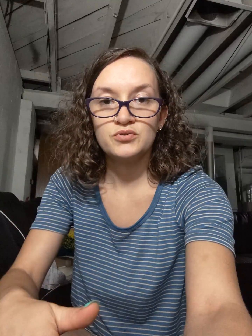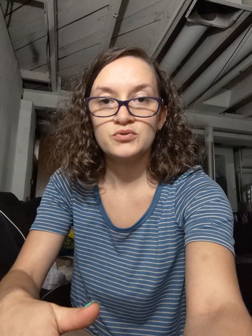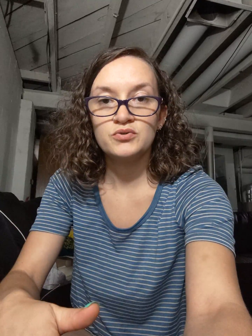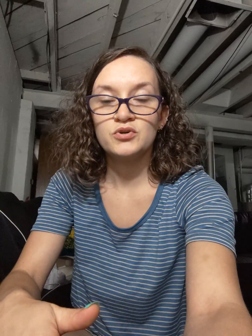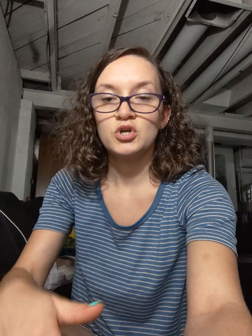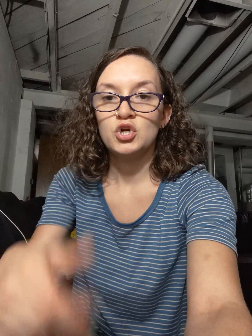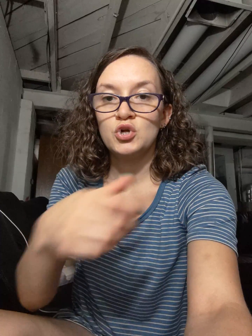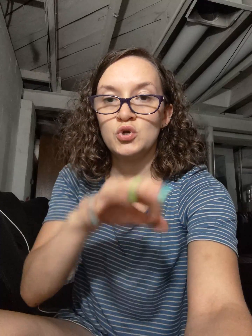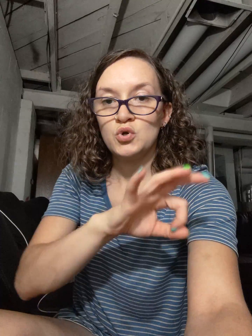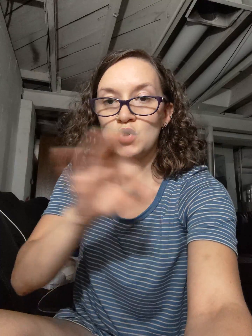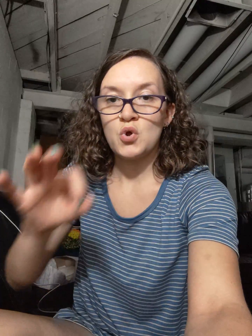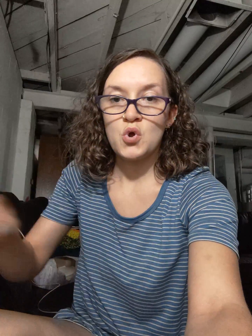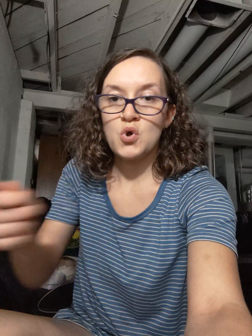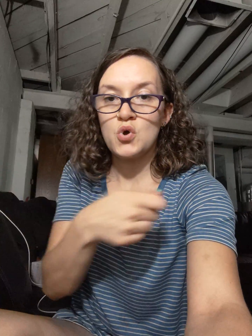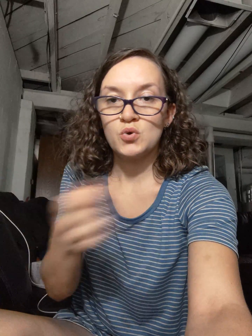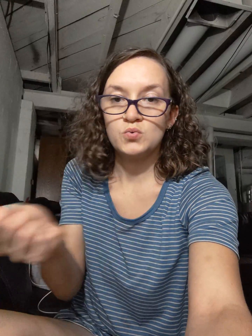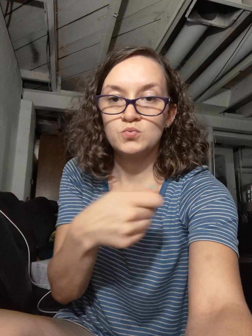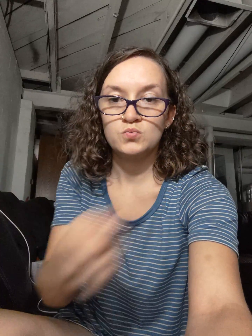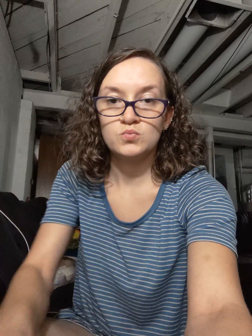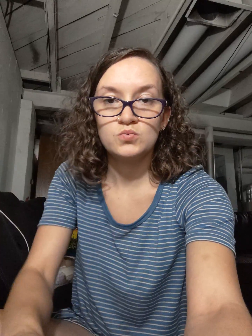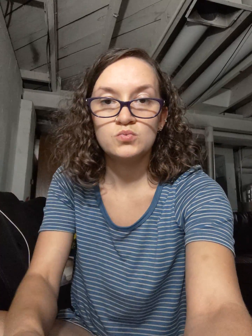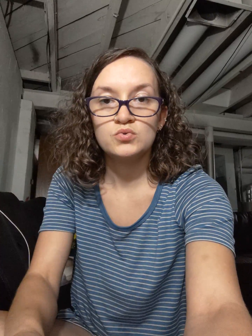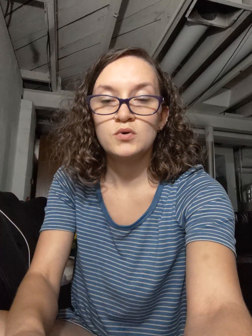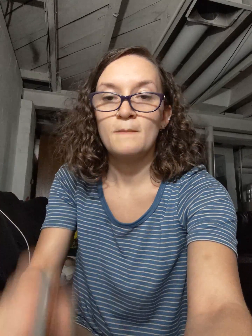hose